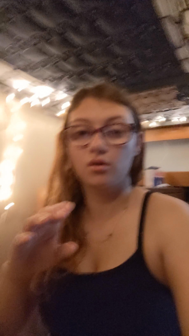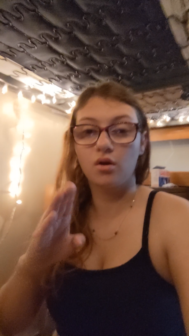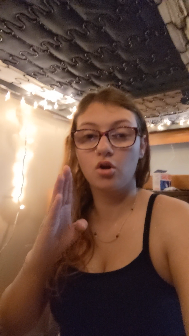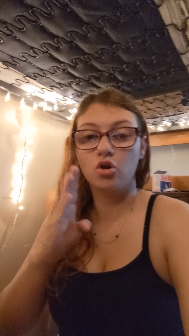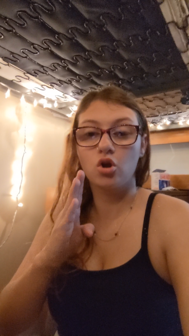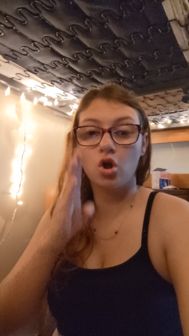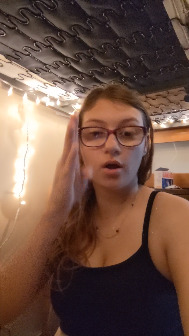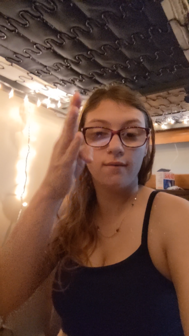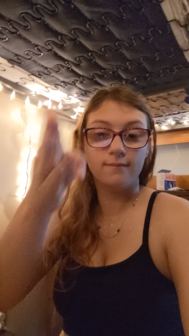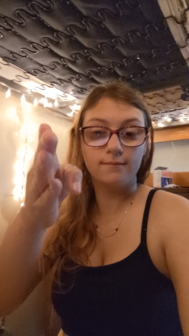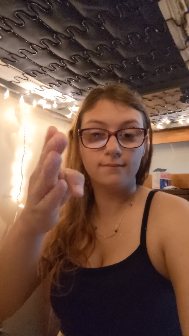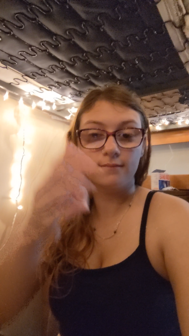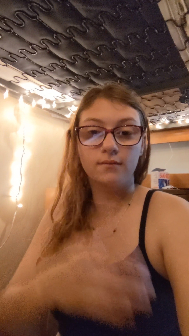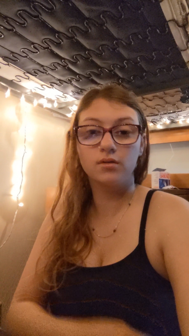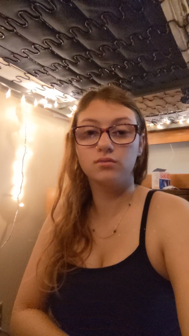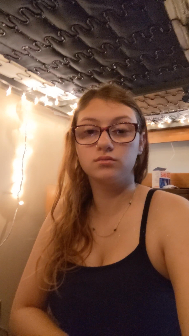over